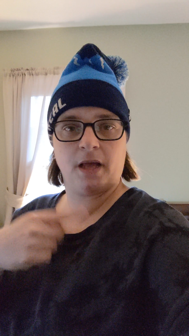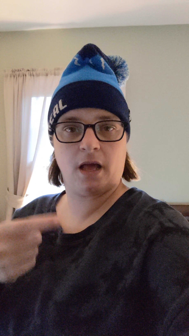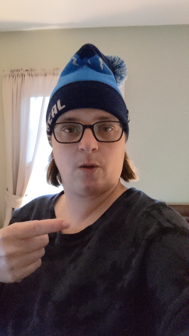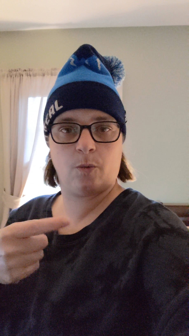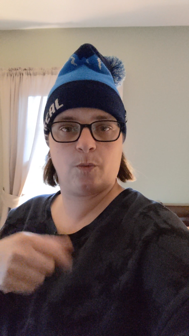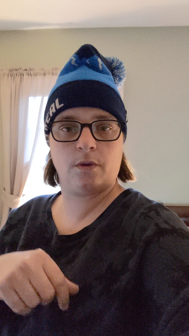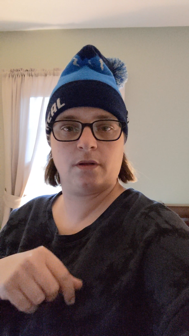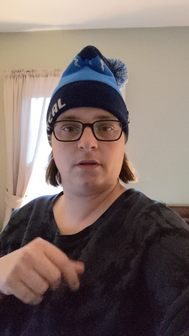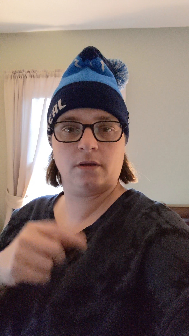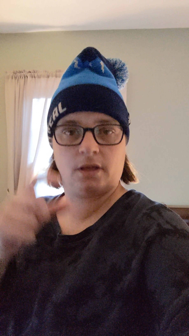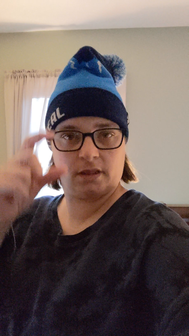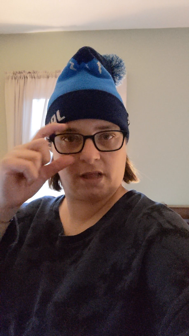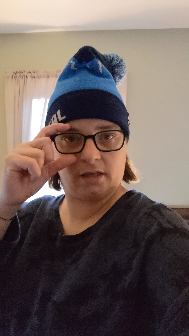glasses